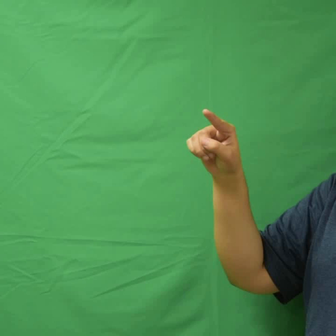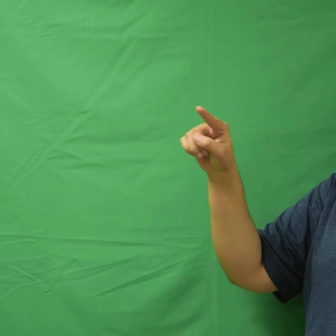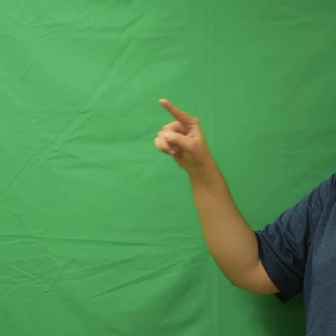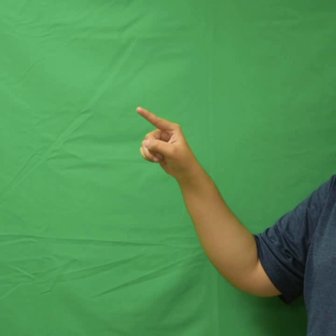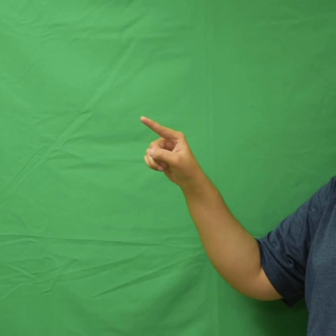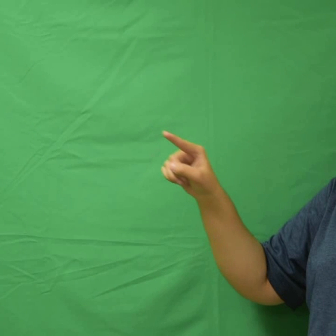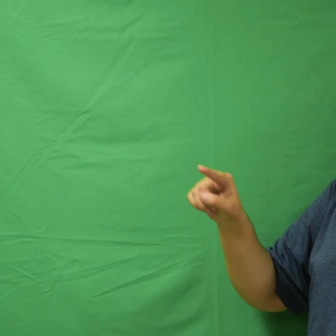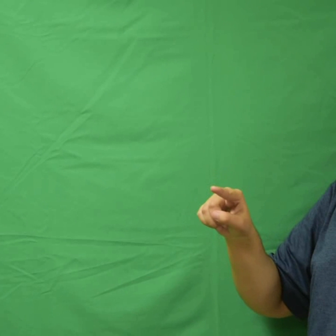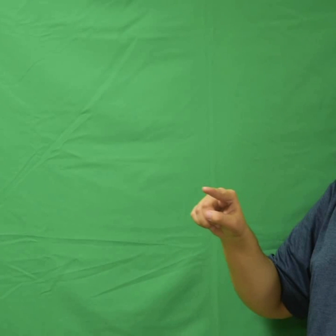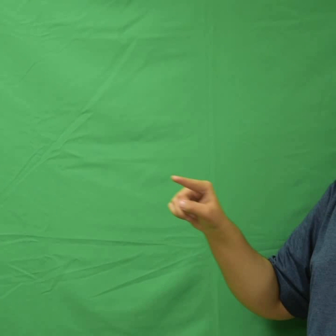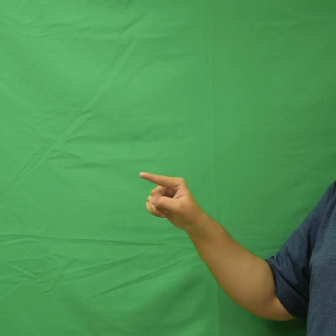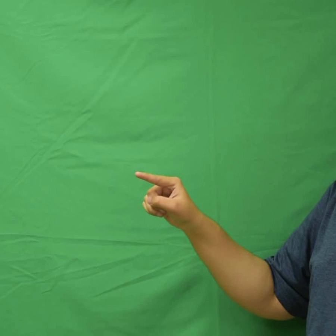Z